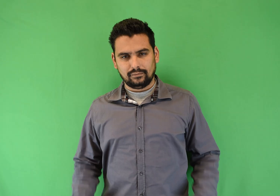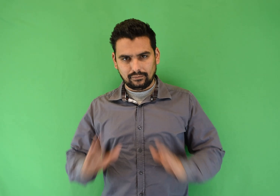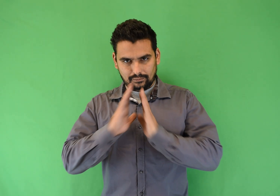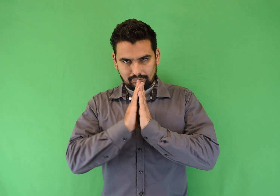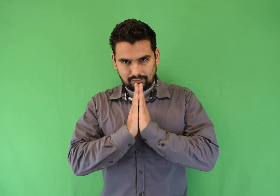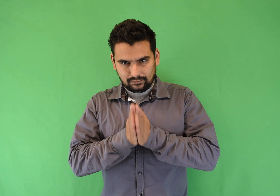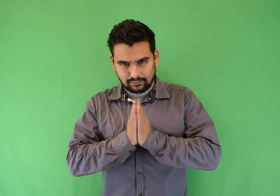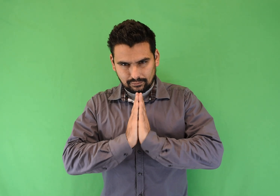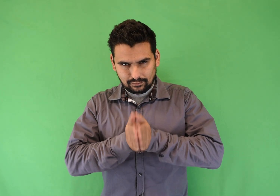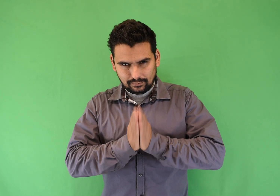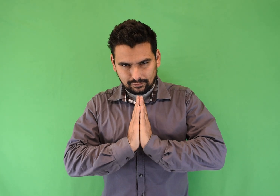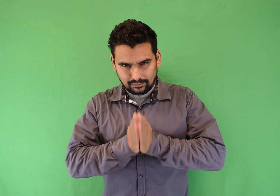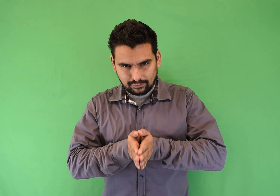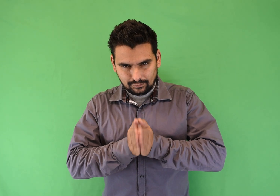por favor